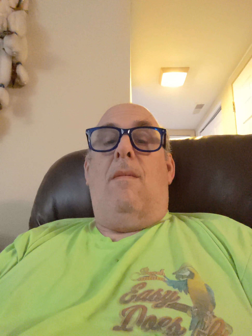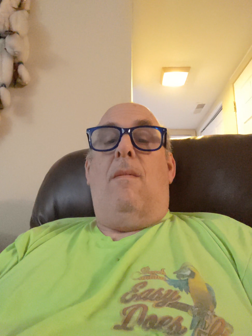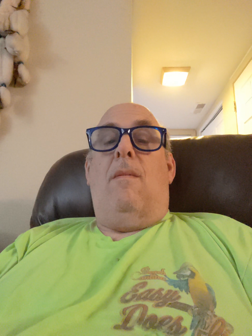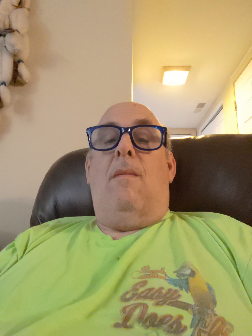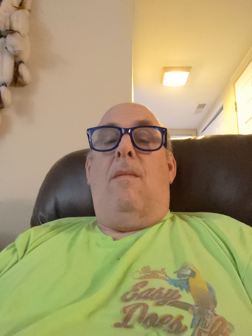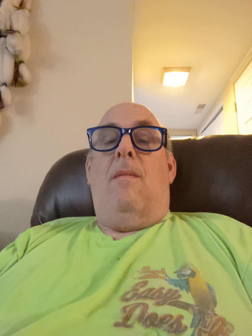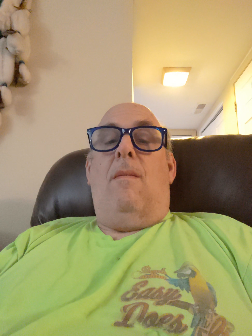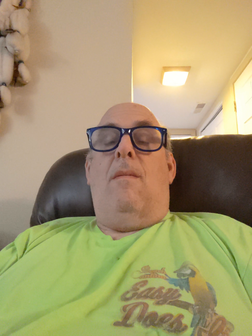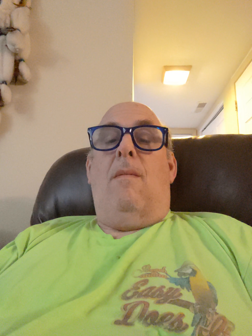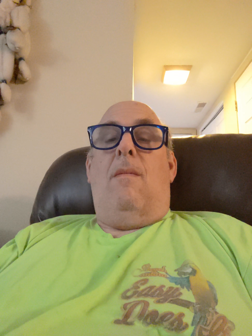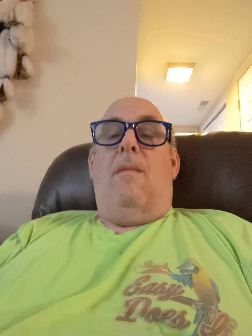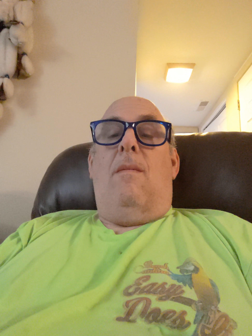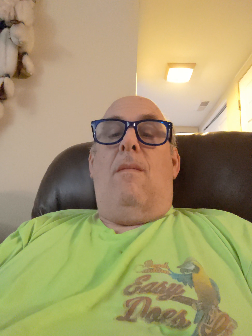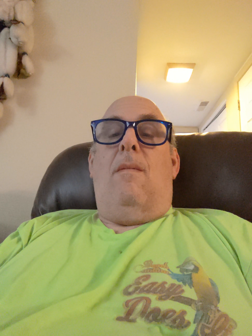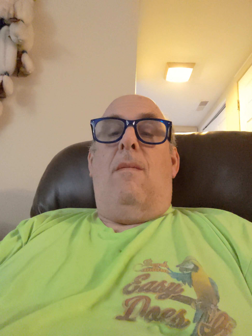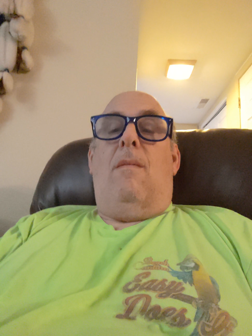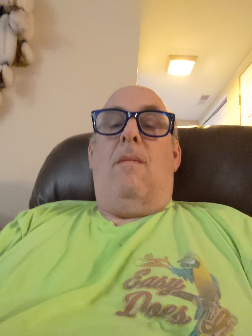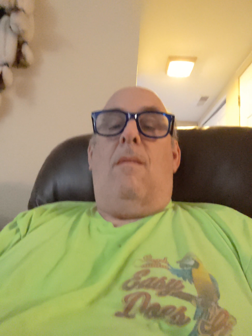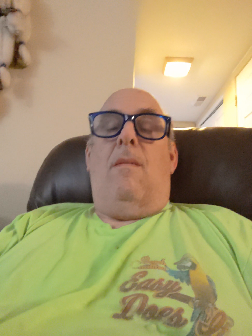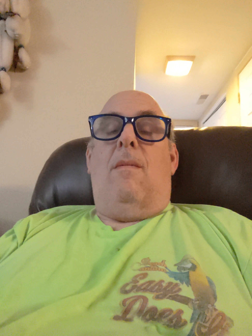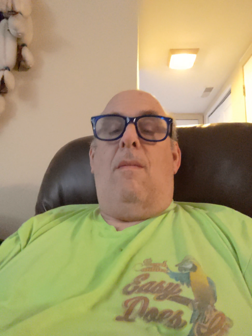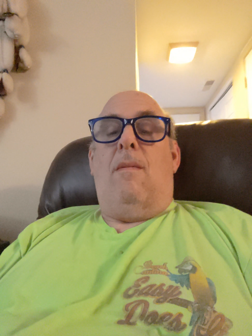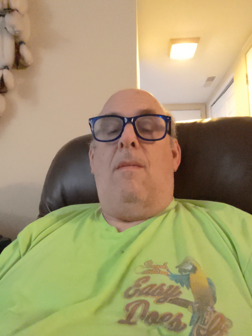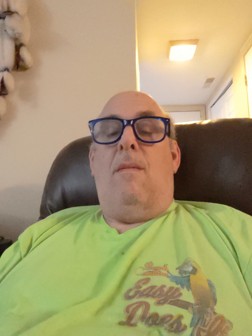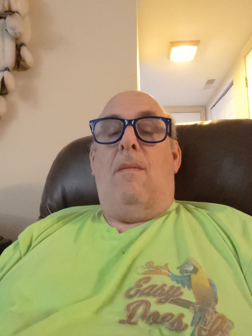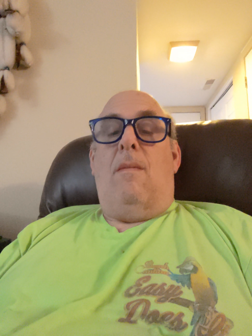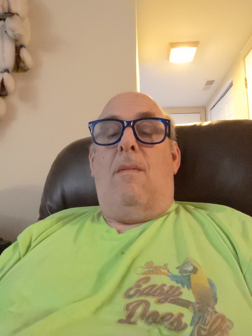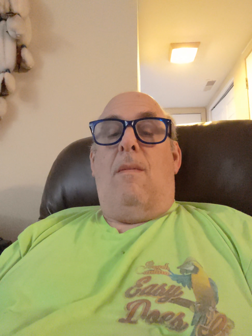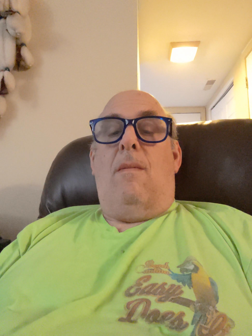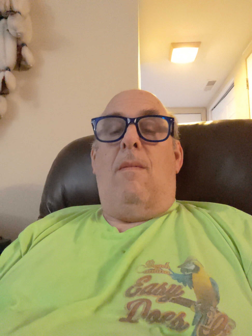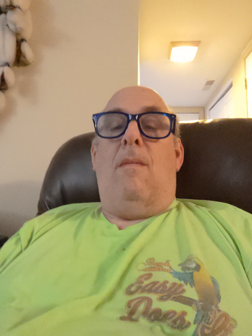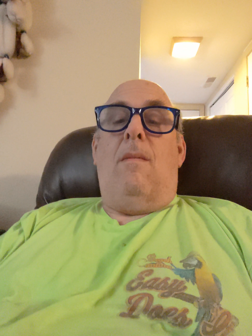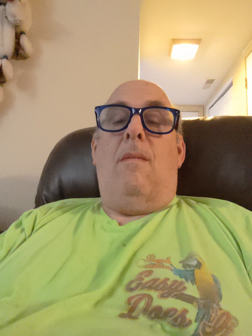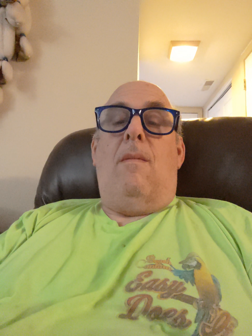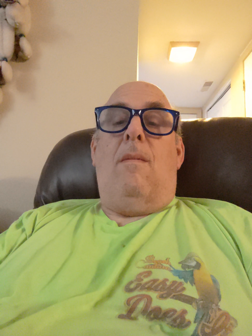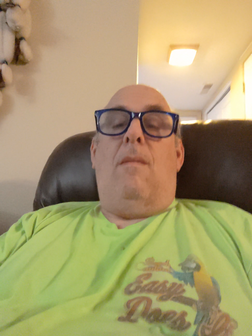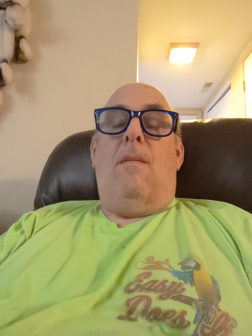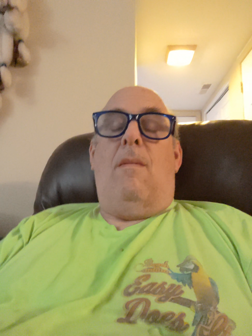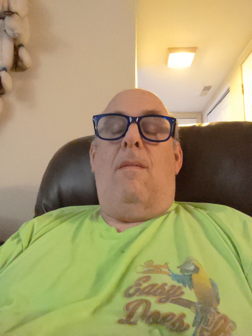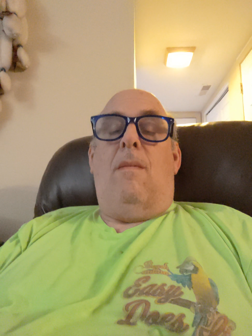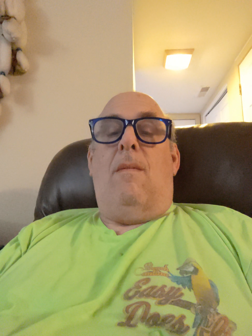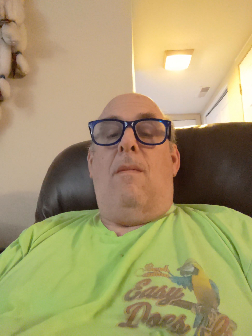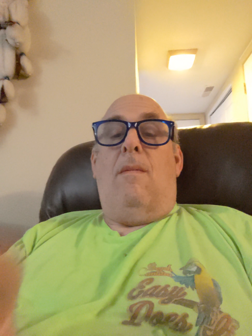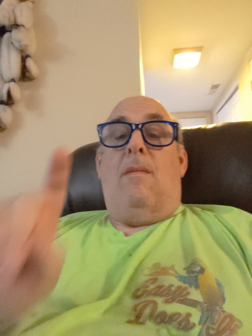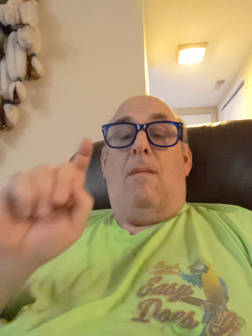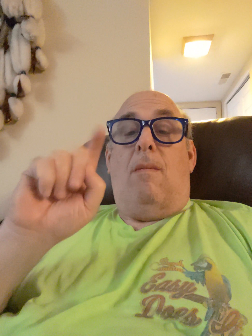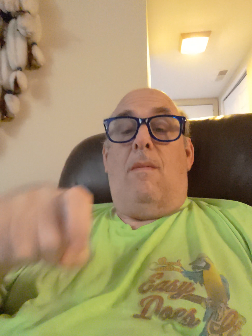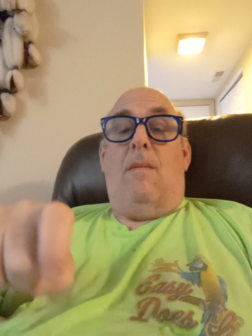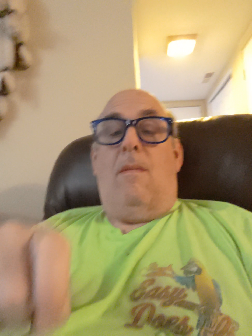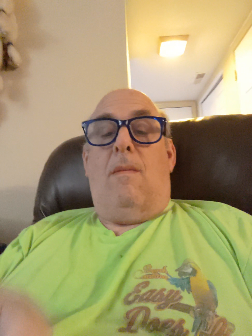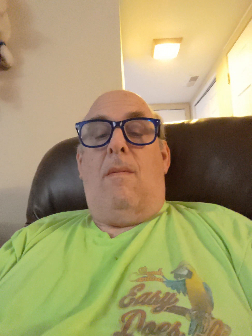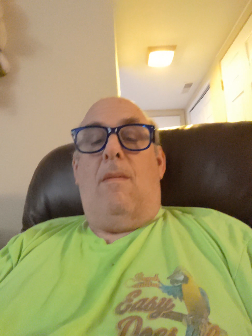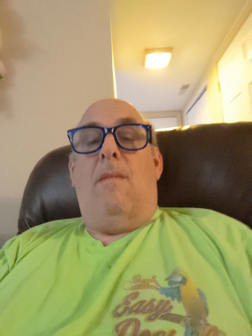have to